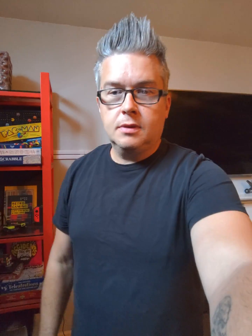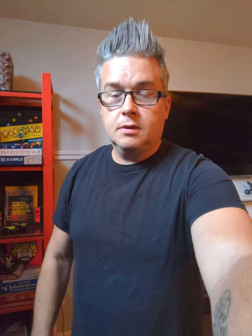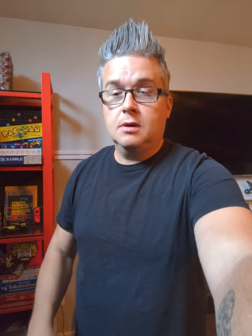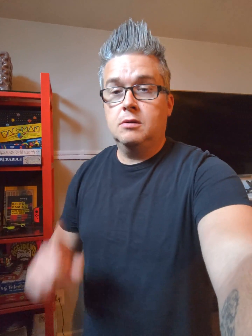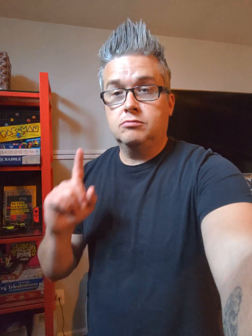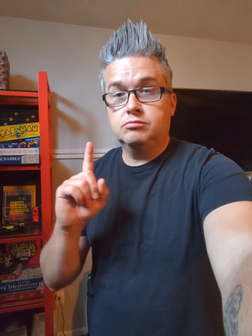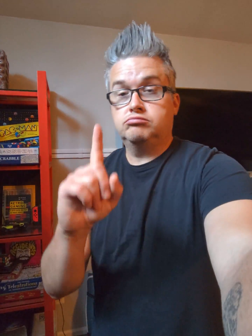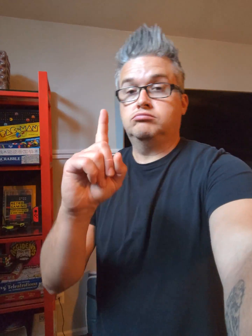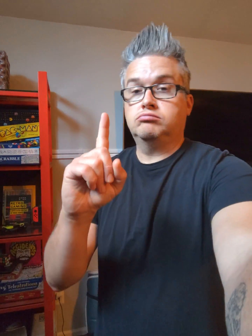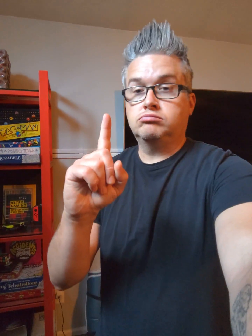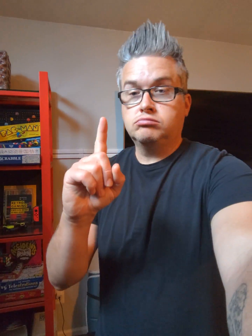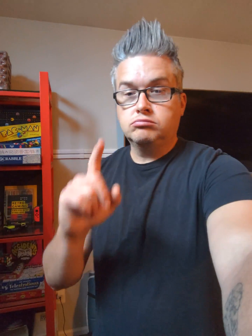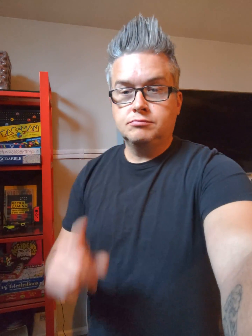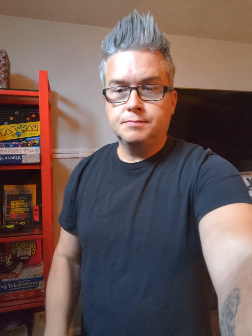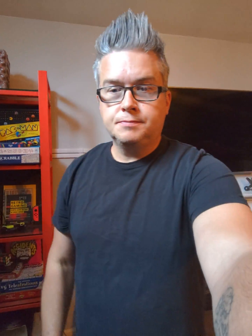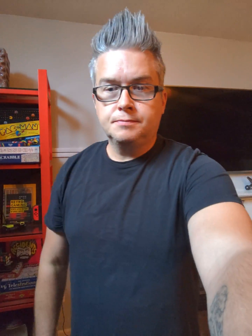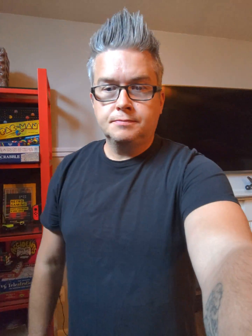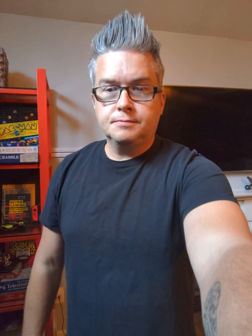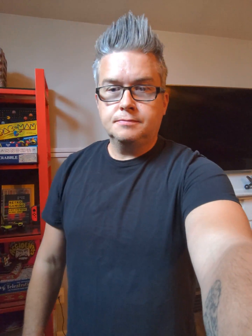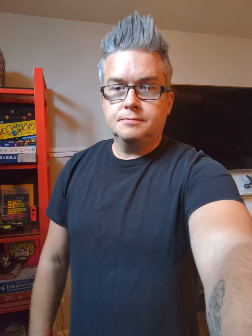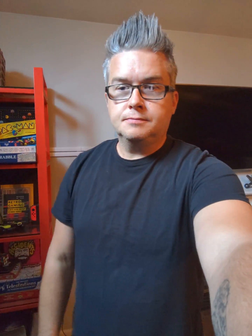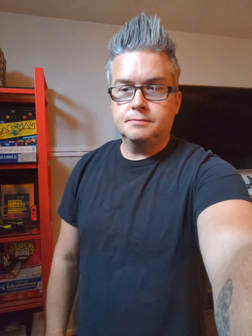bump